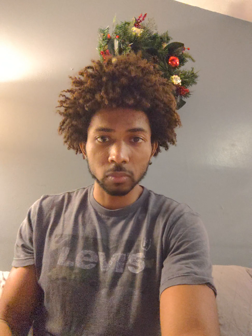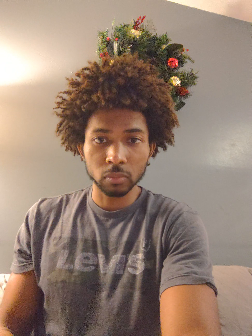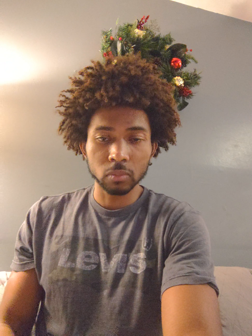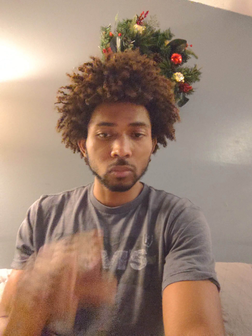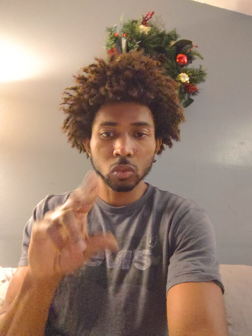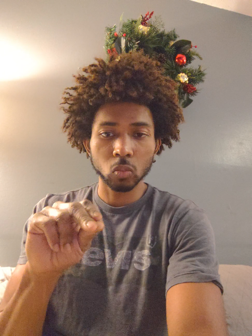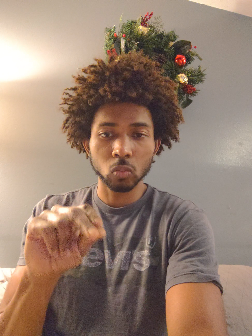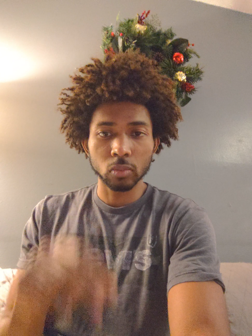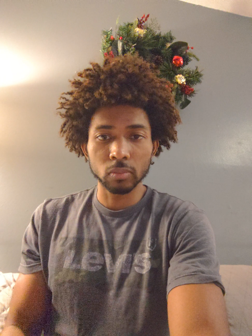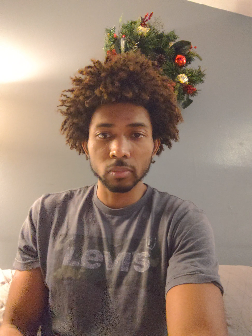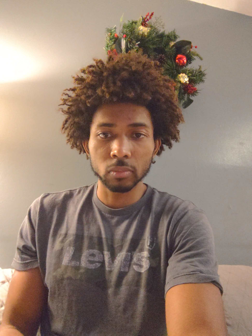no